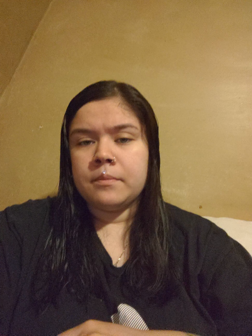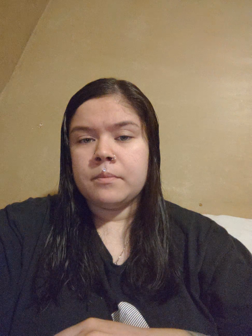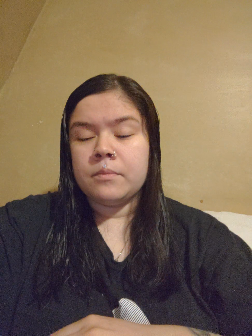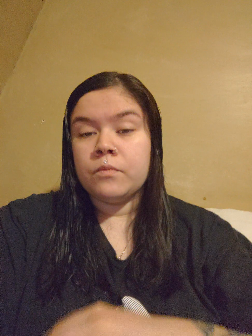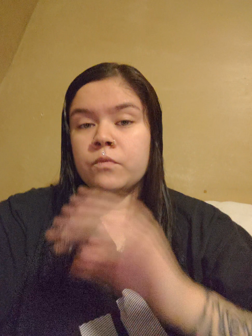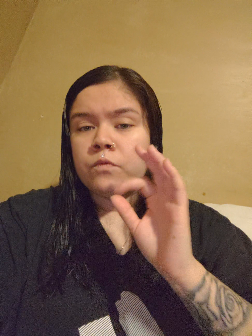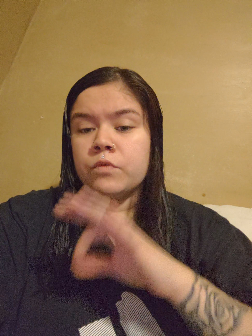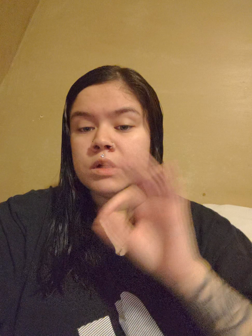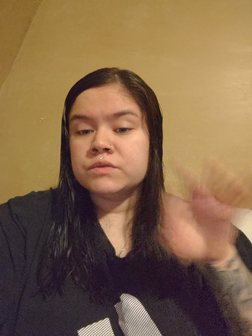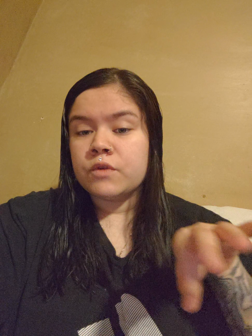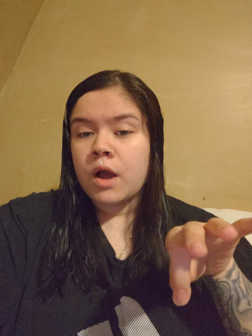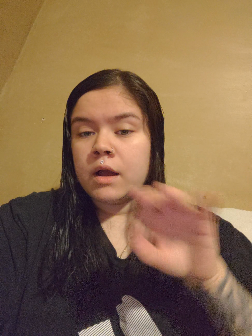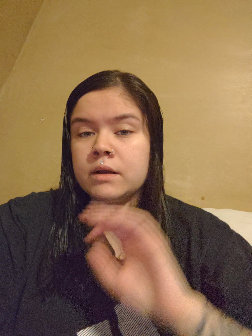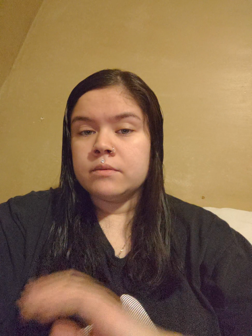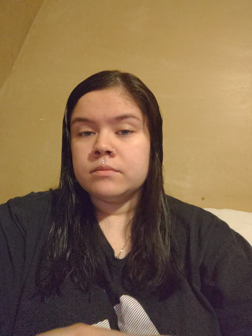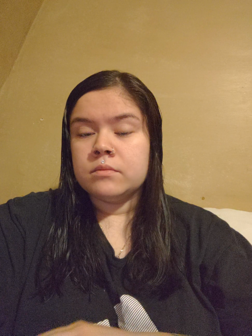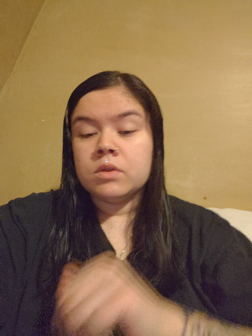french fries